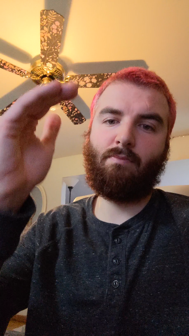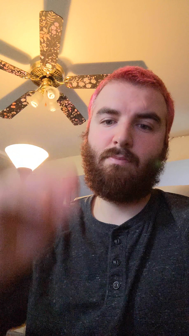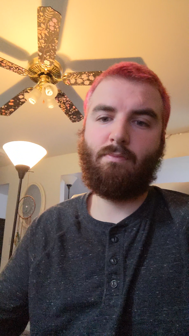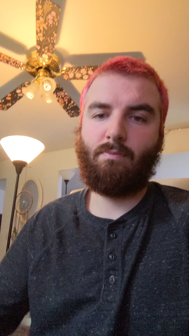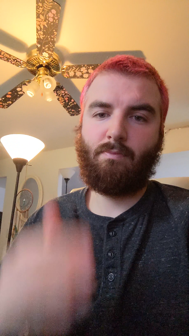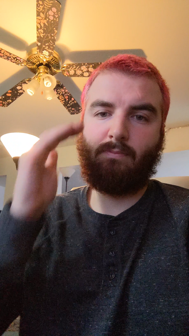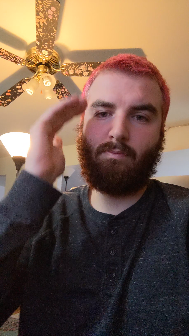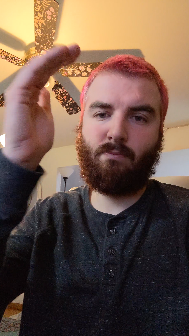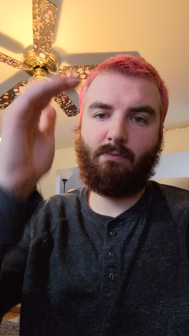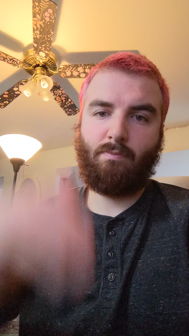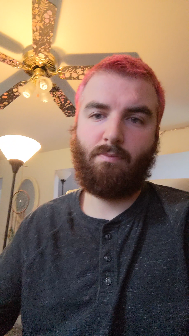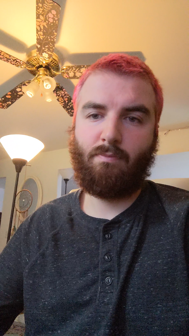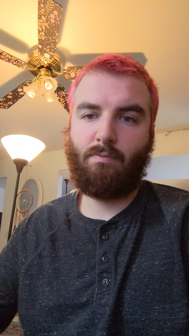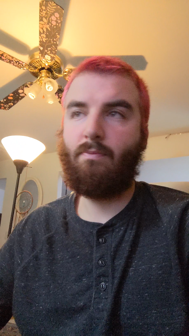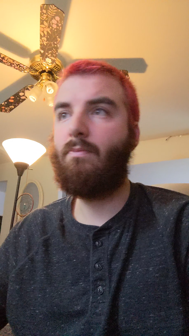big